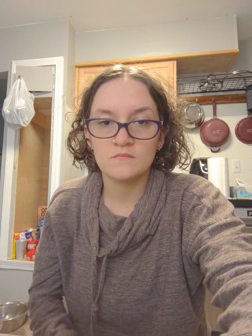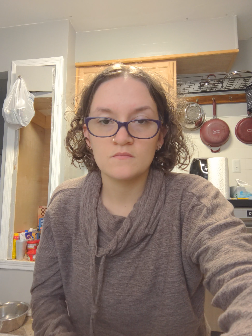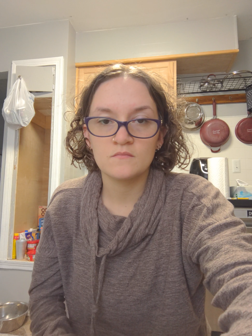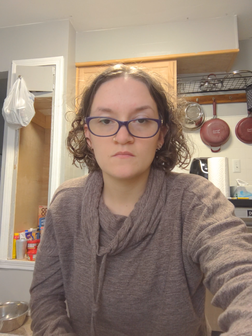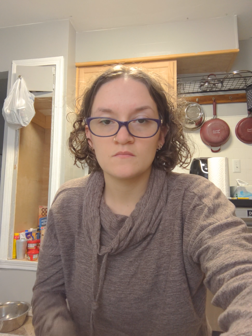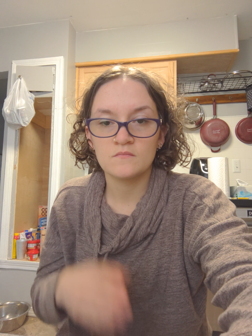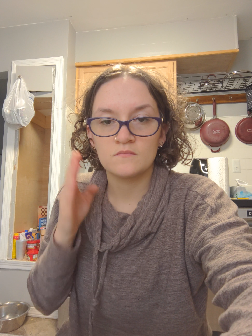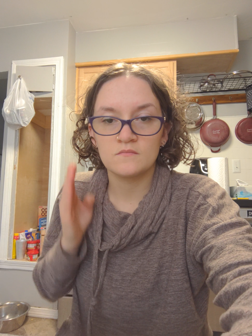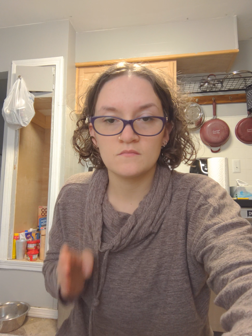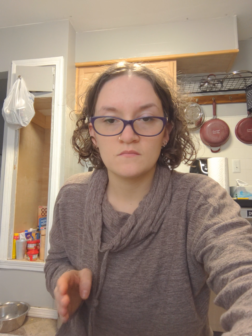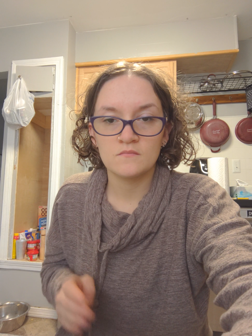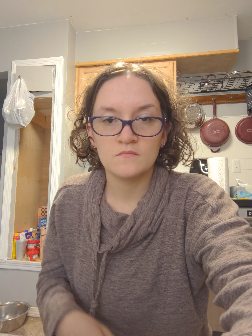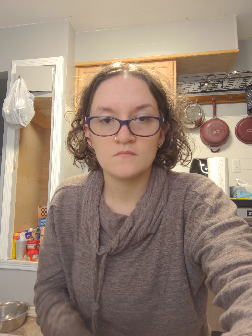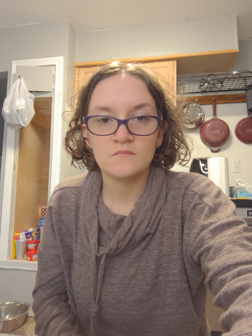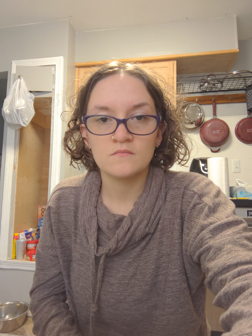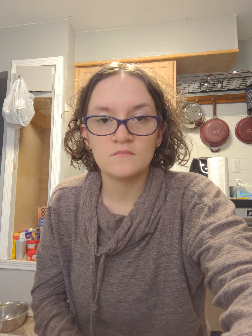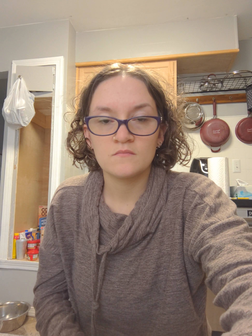beside